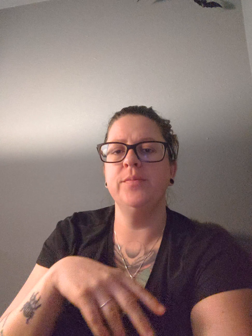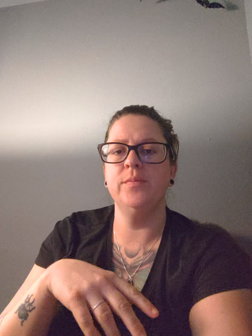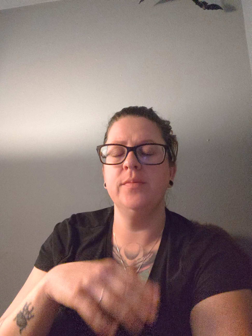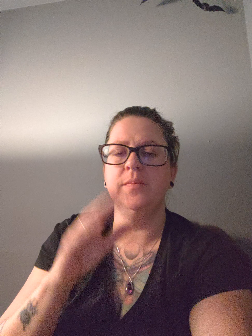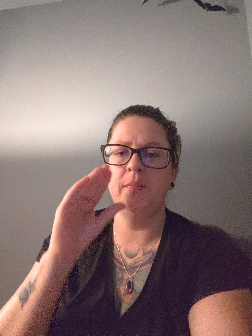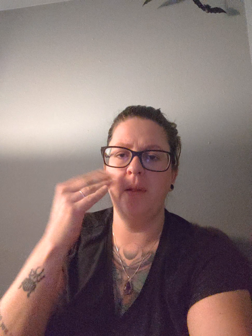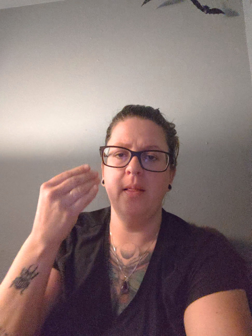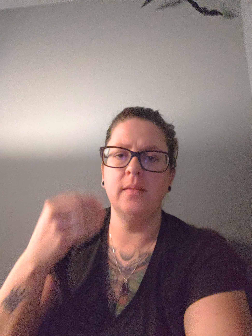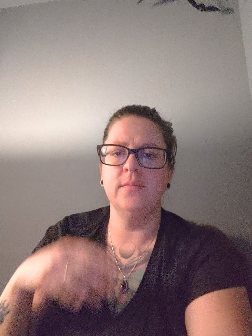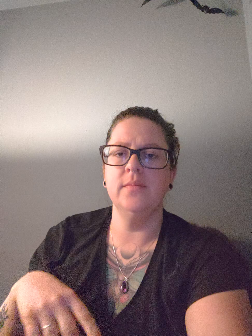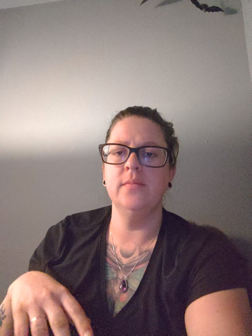smile